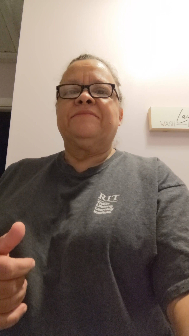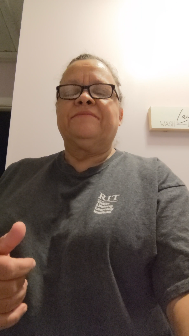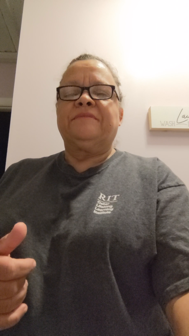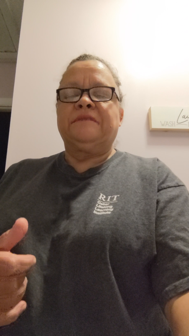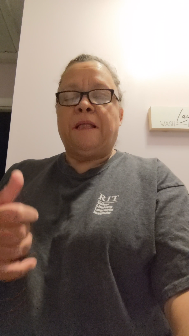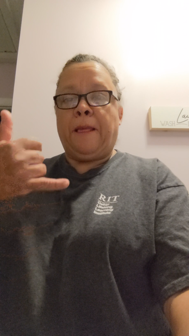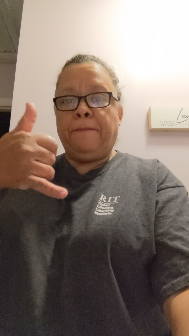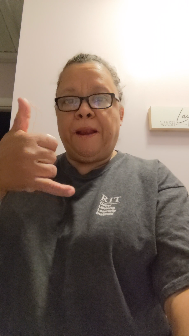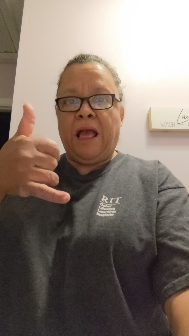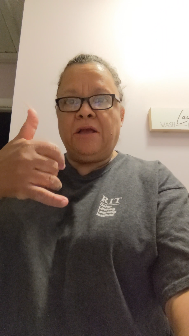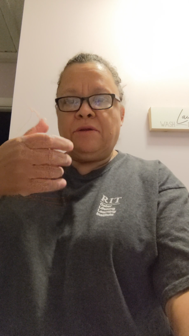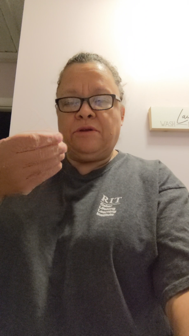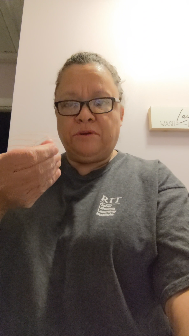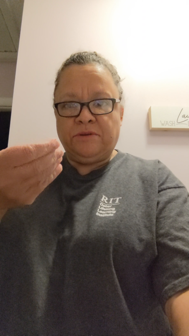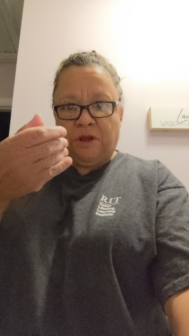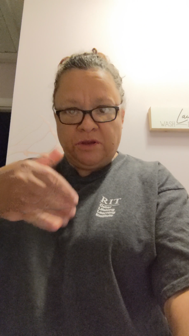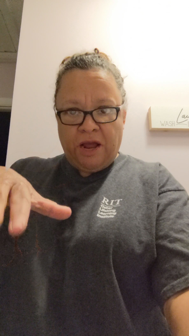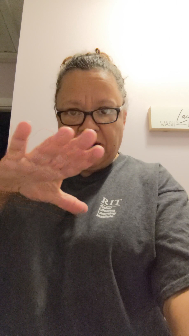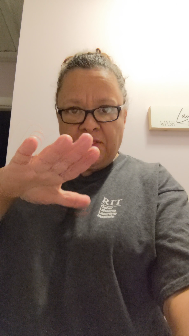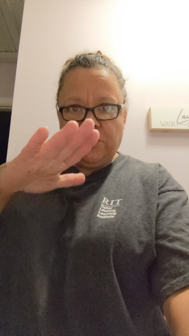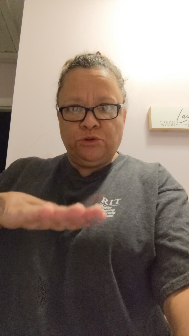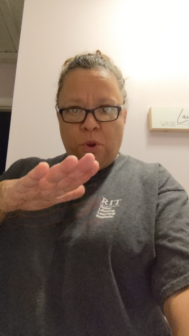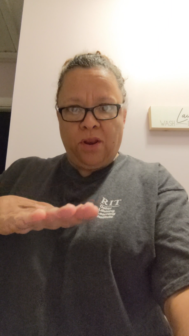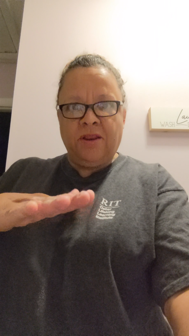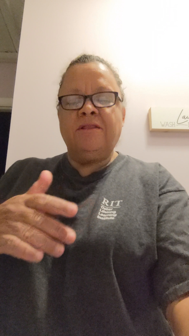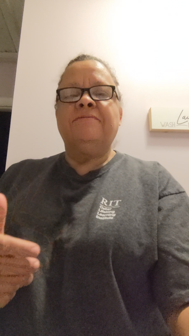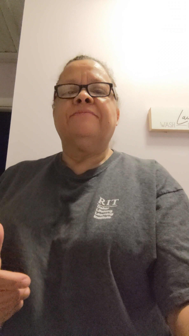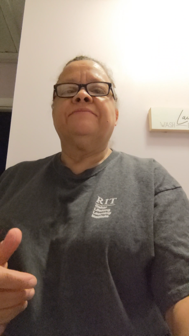playground